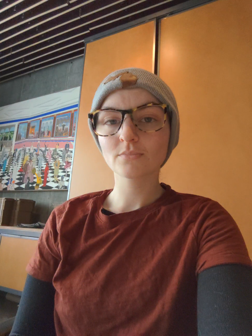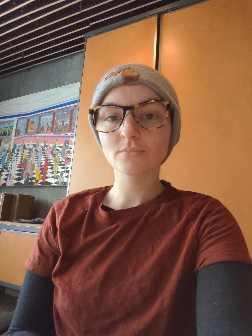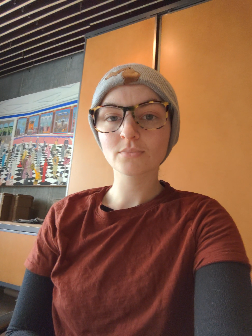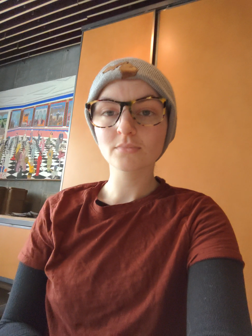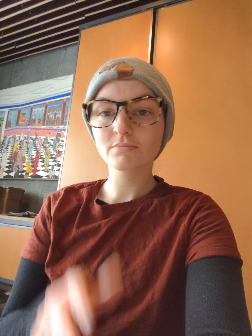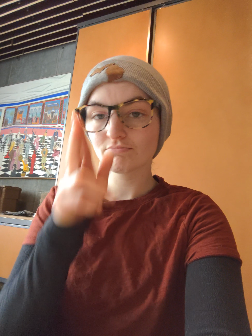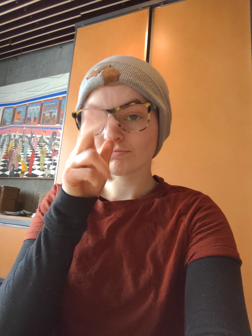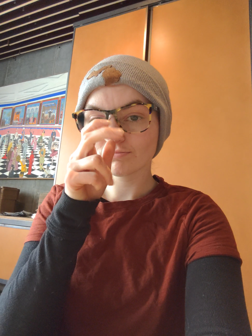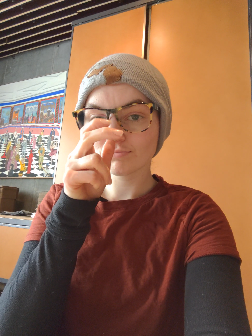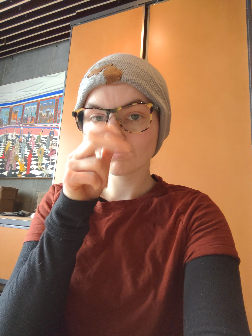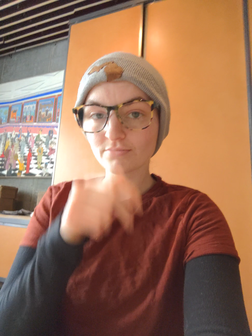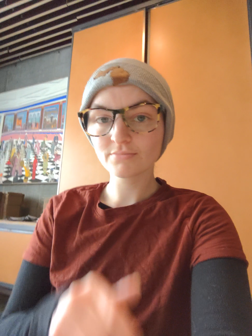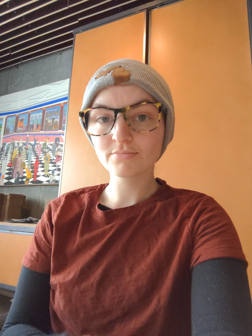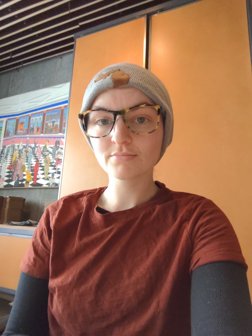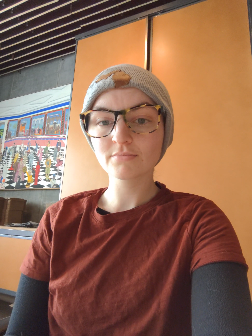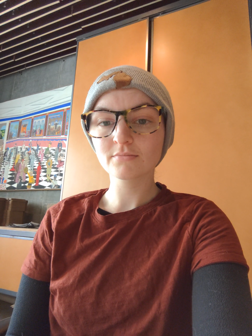bug